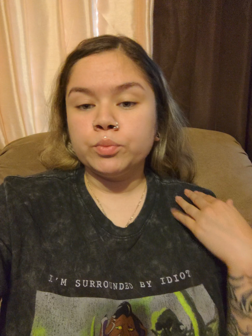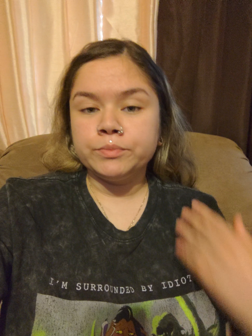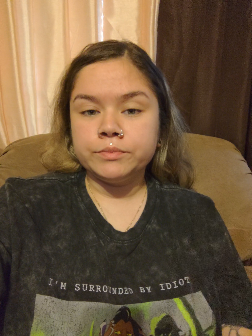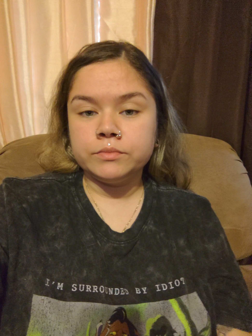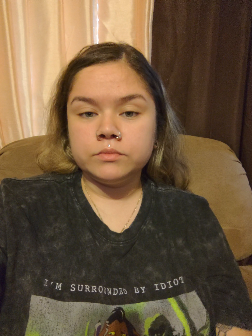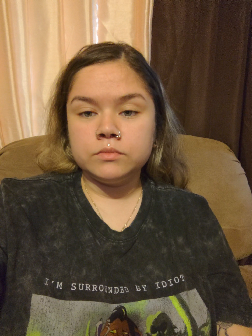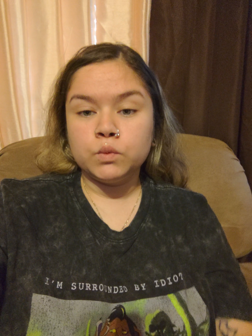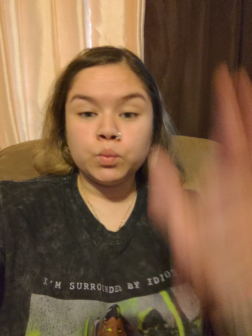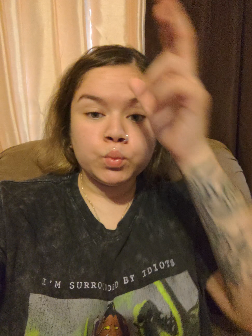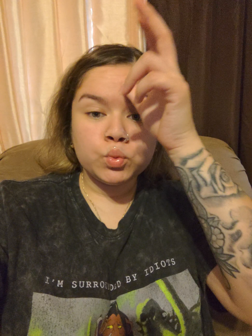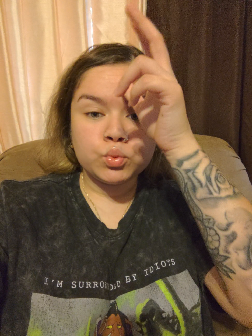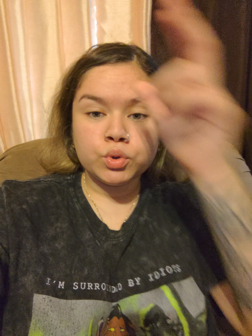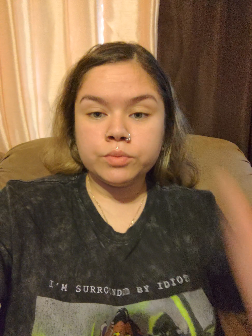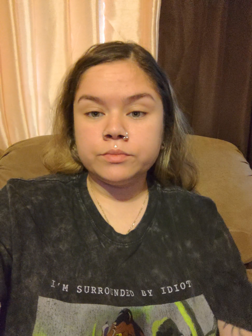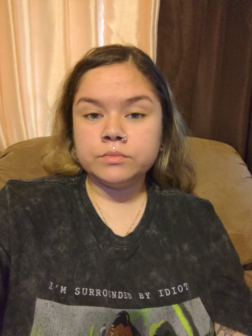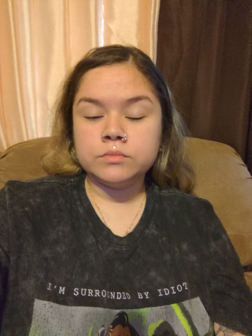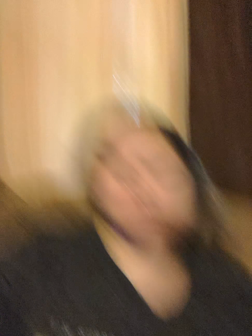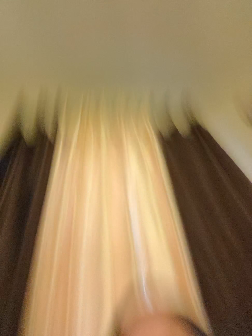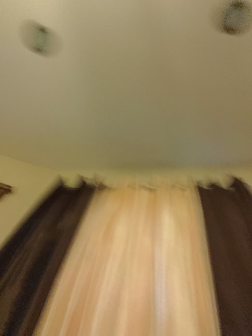rooster